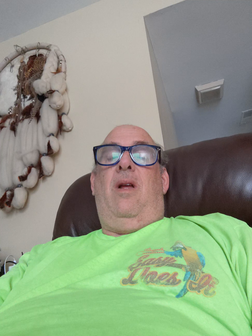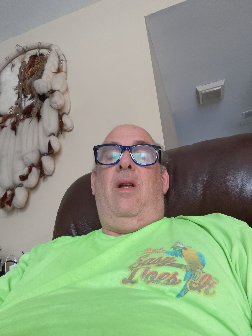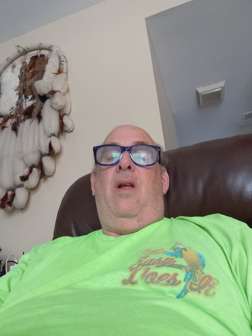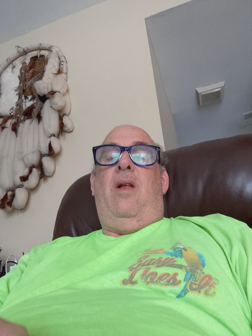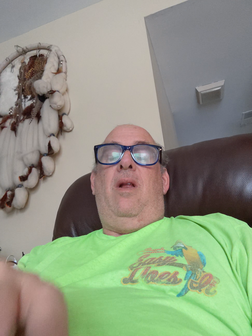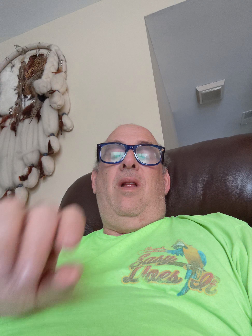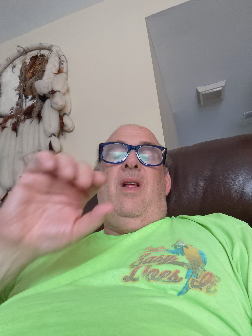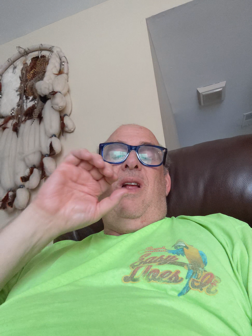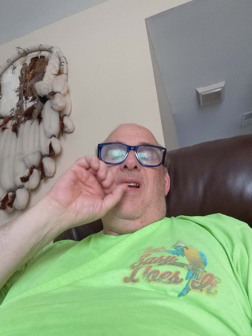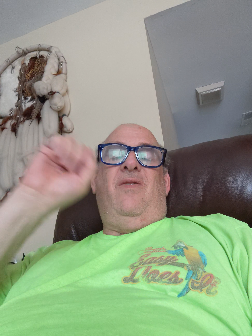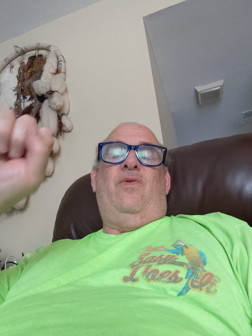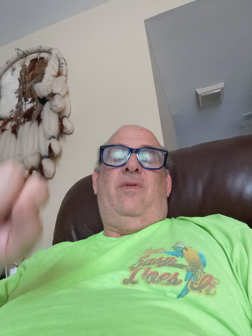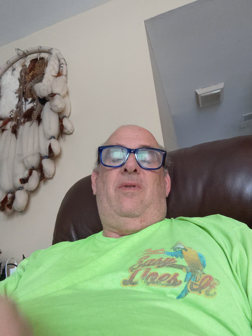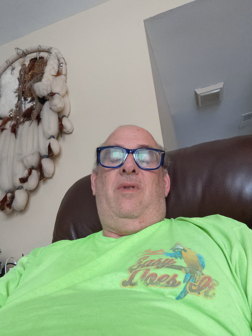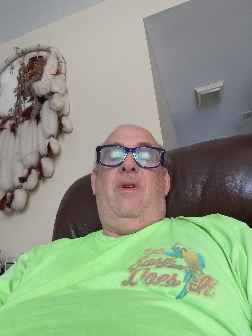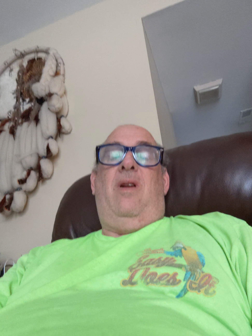carrot